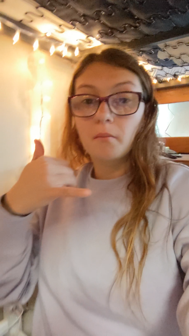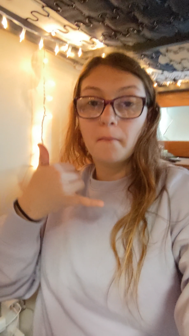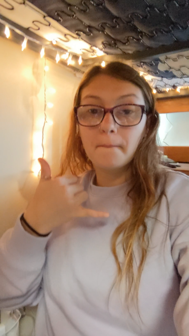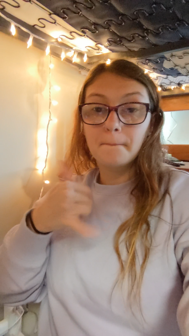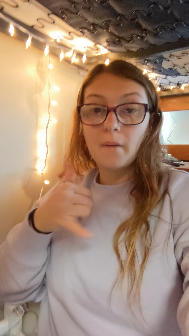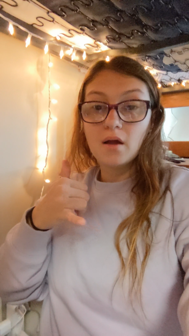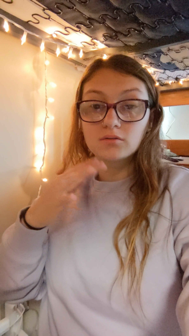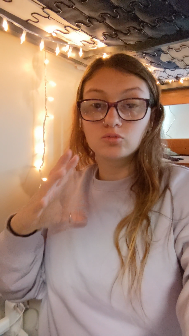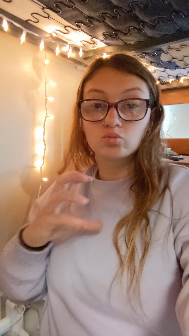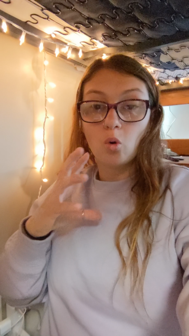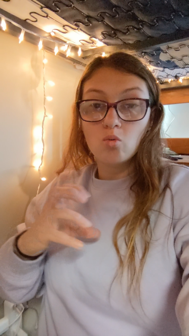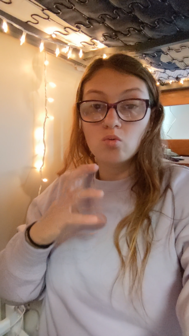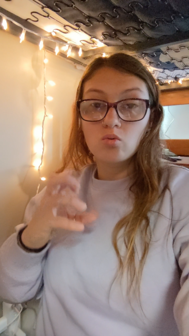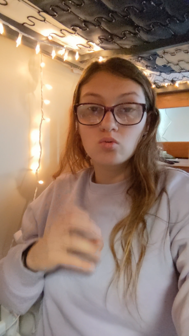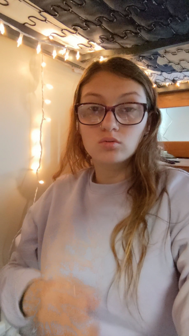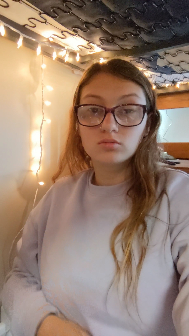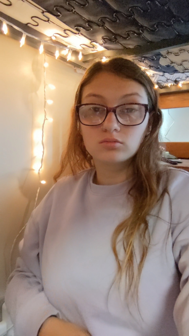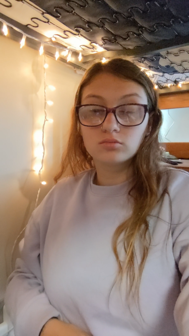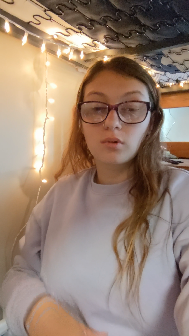play dough